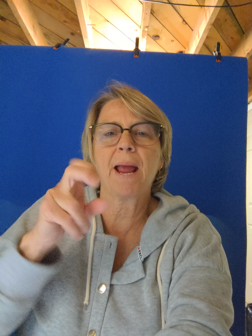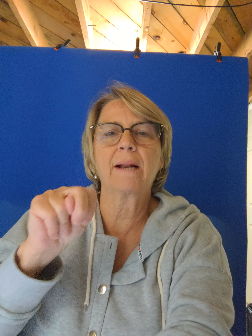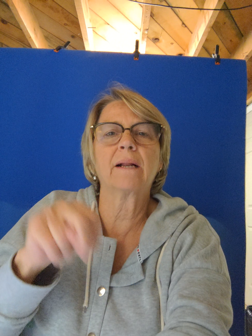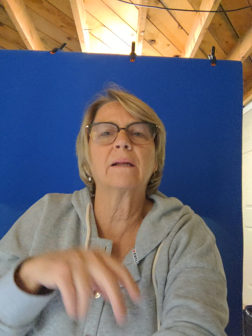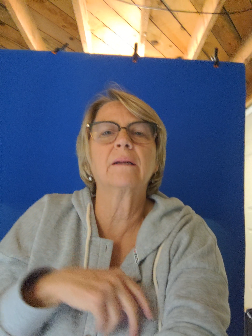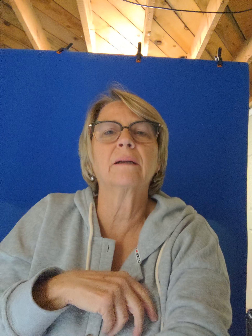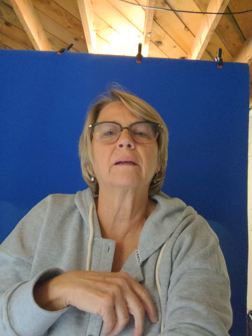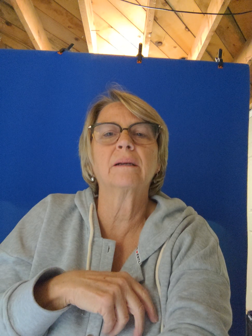pen